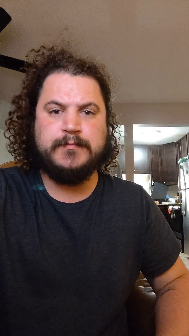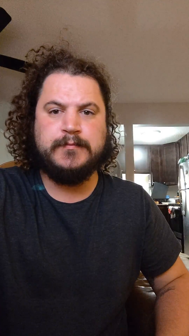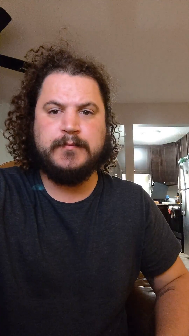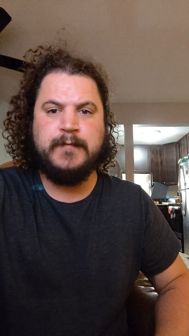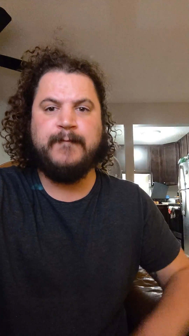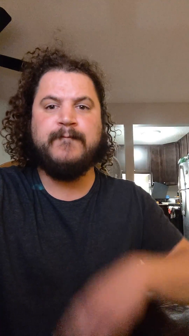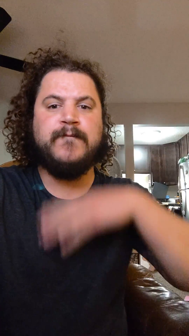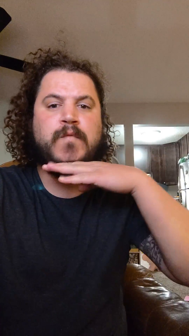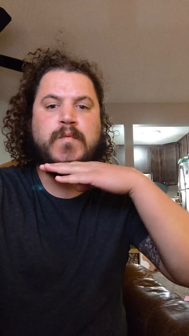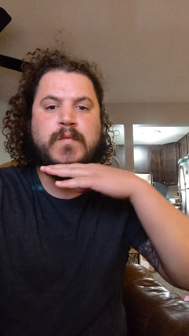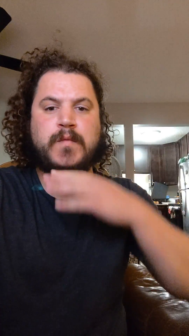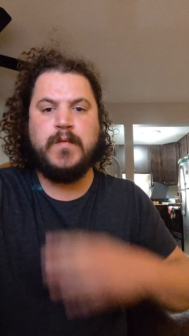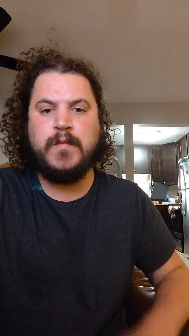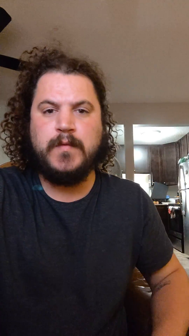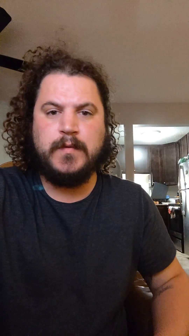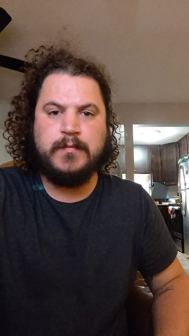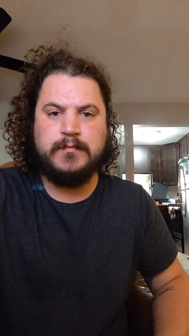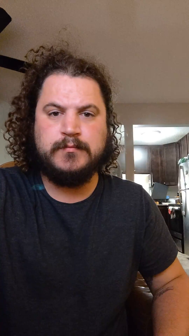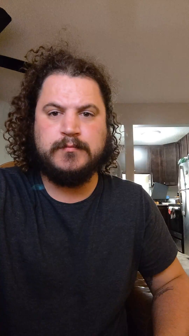full